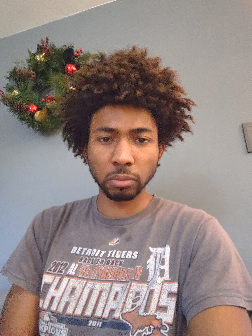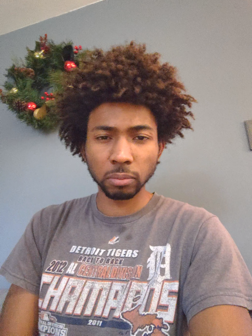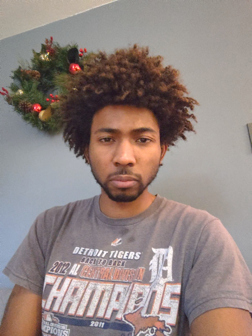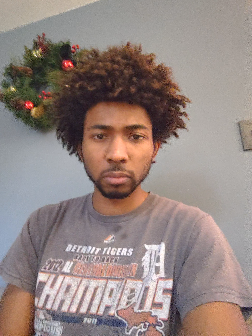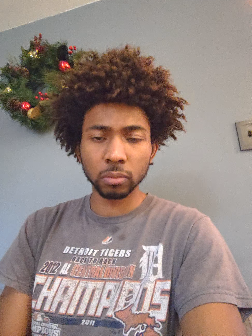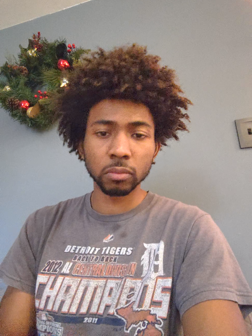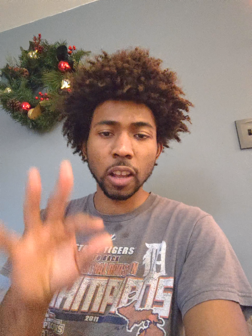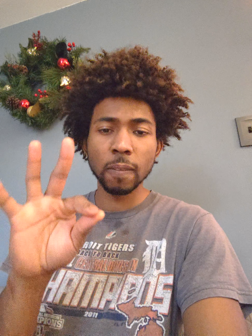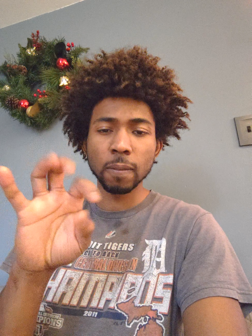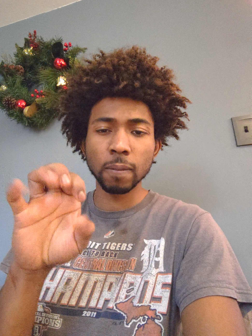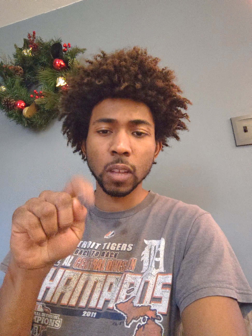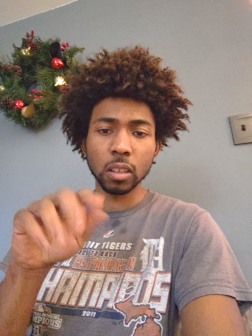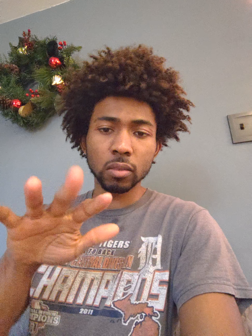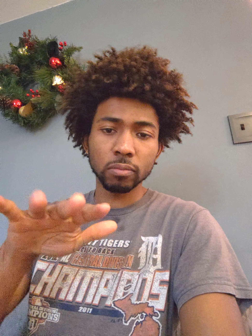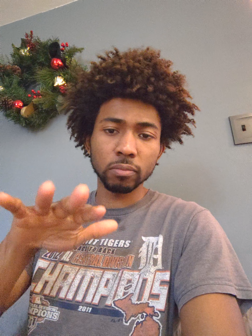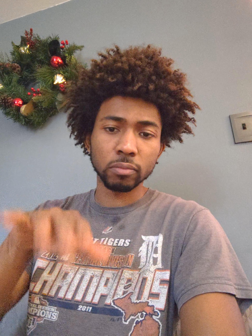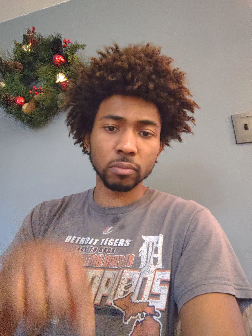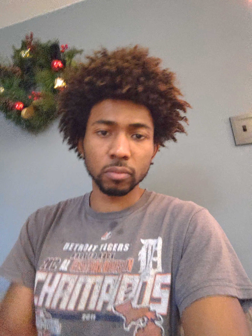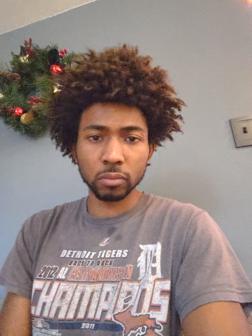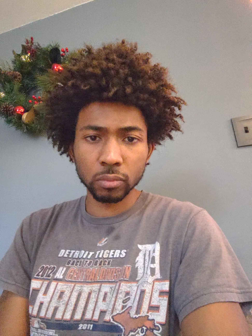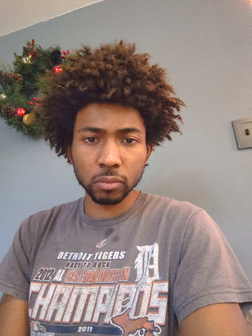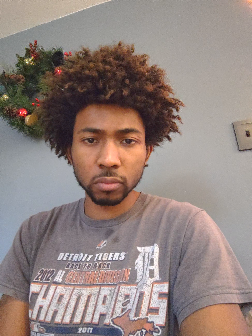feet